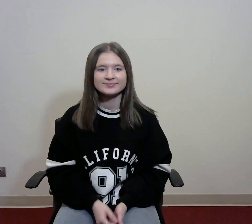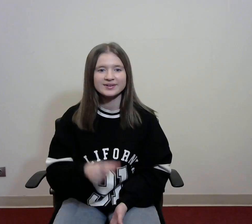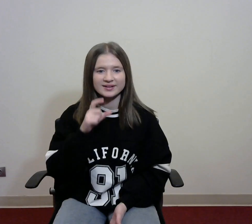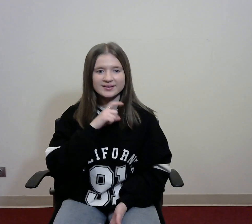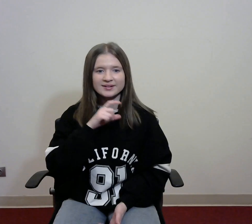dondurma